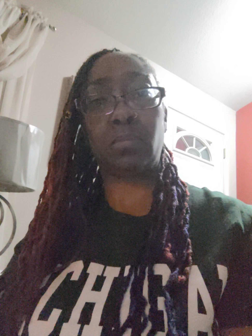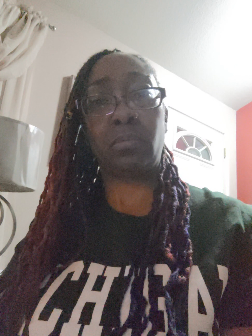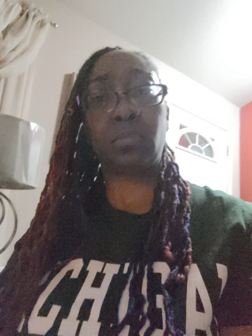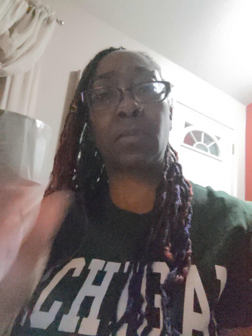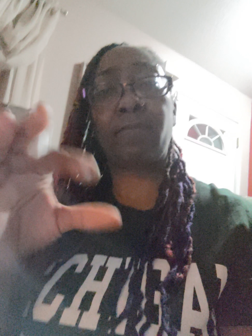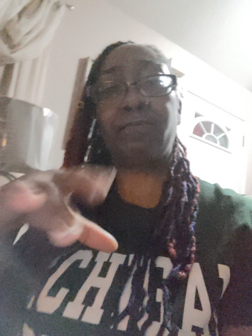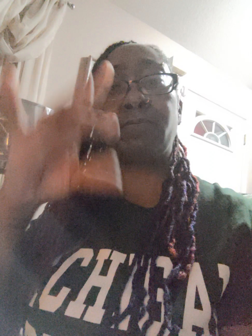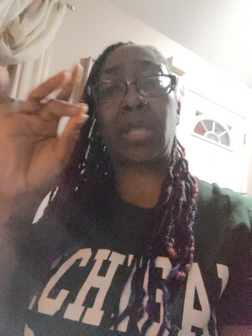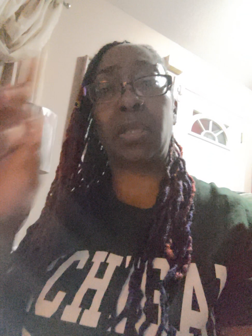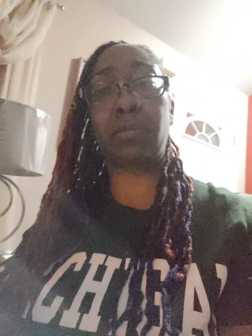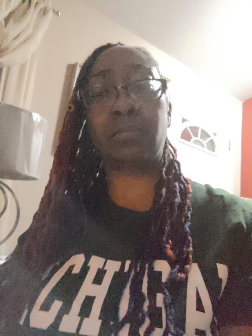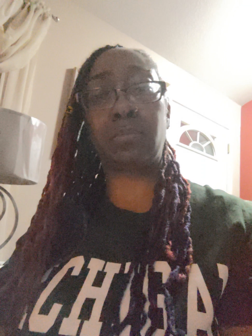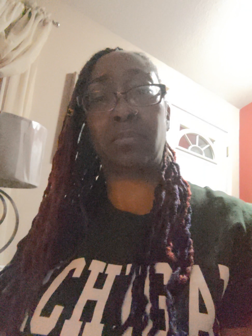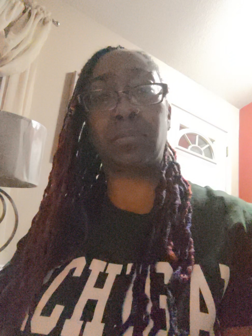find